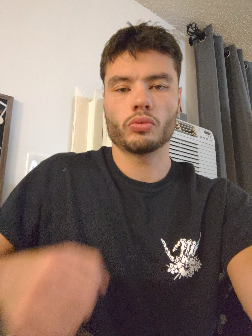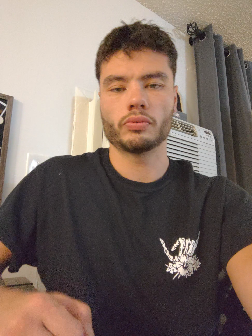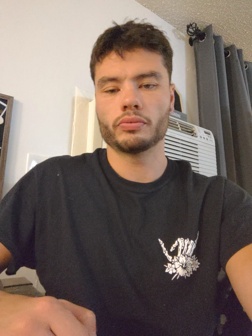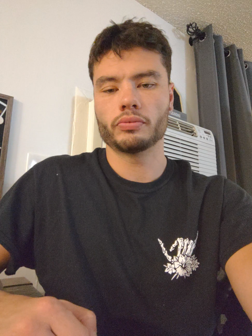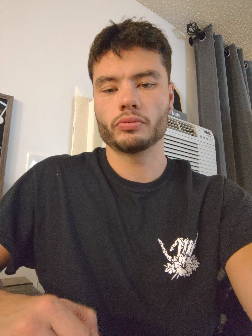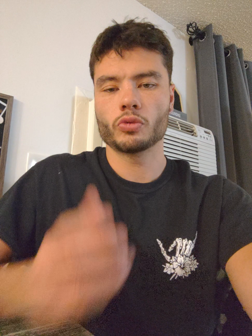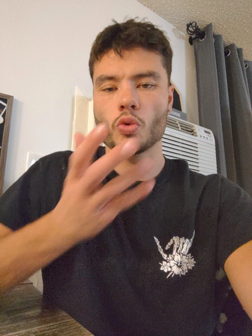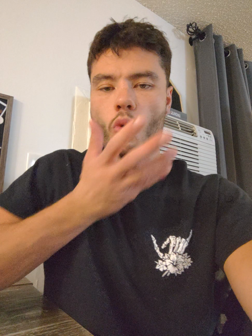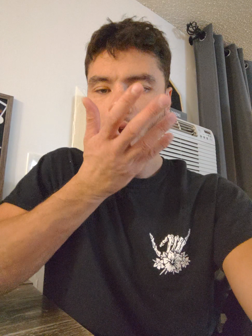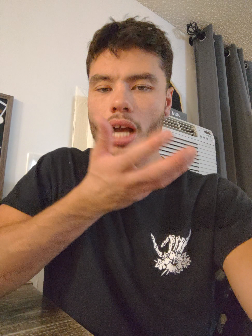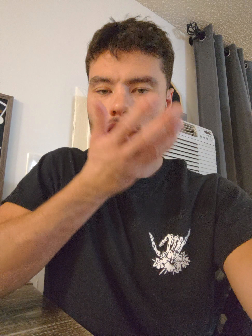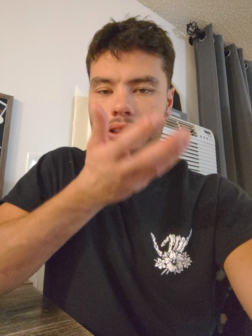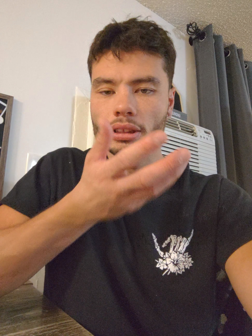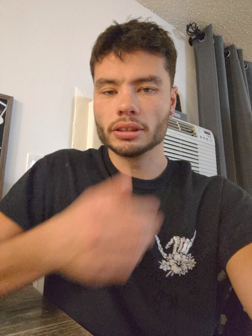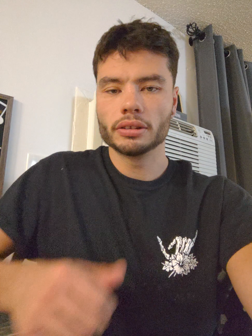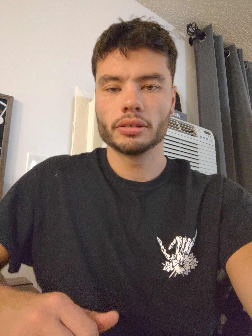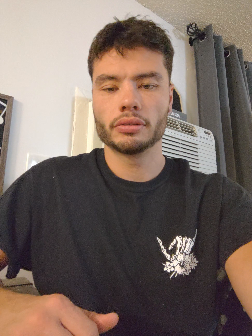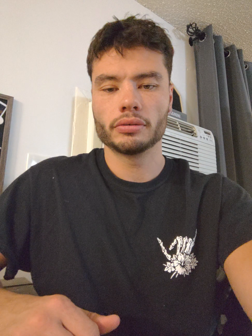grass